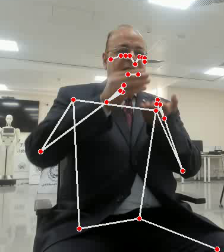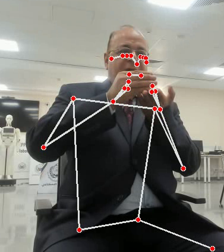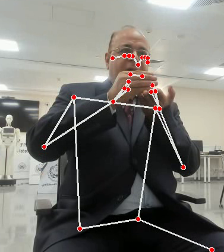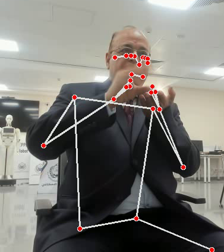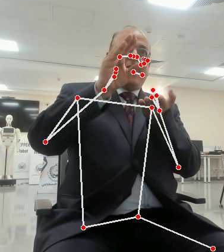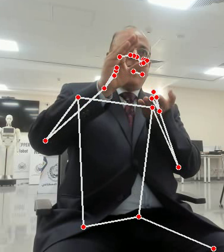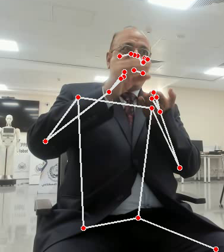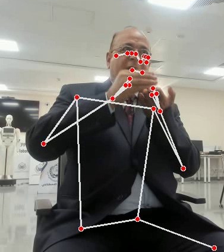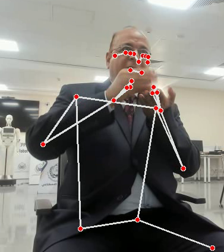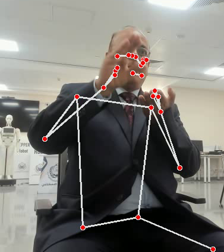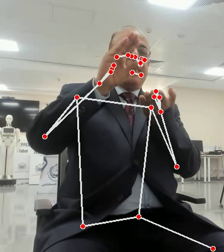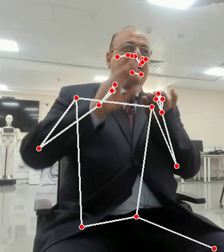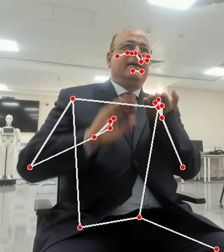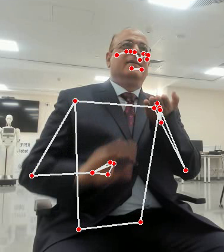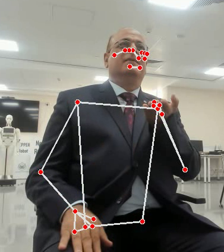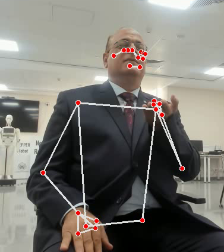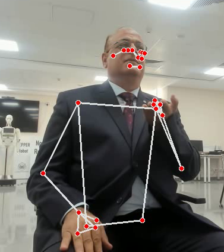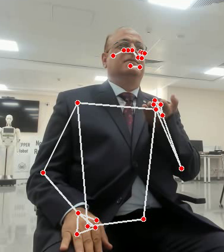hba hba